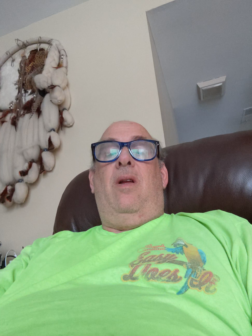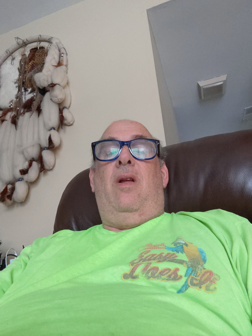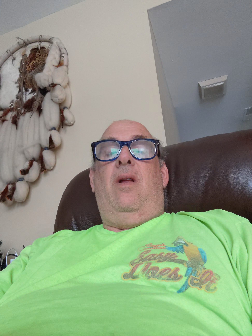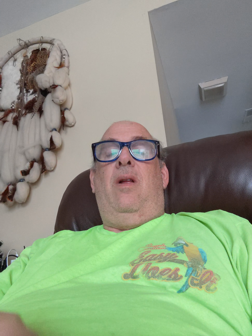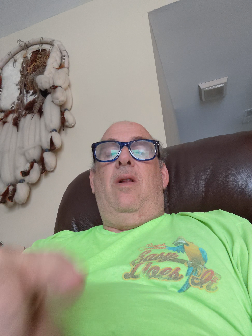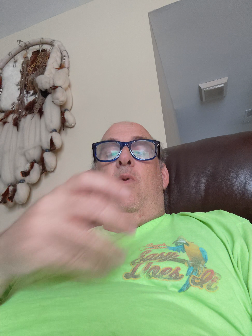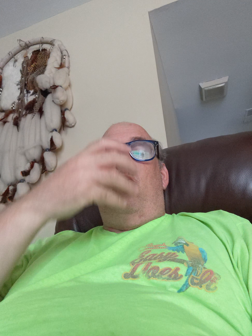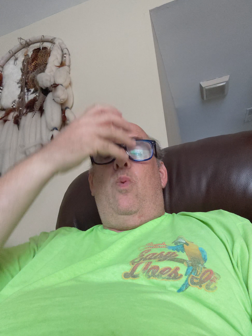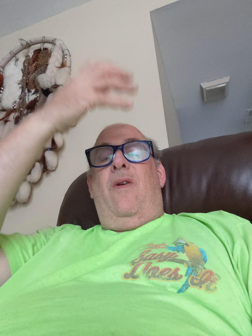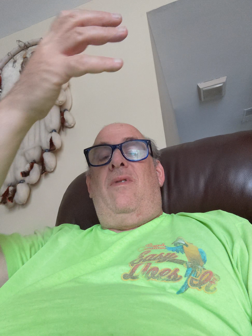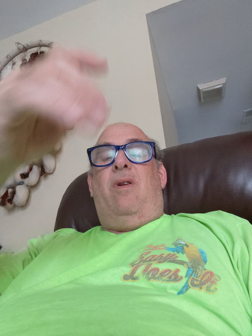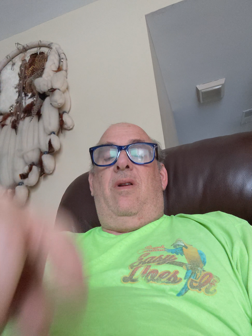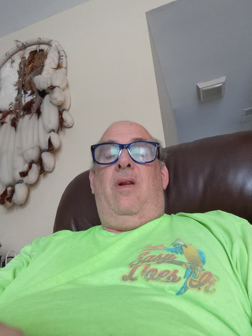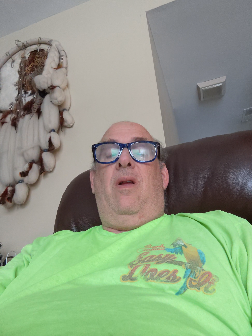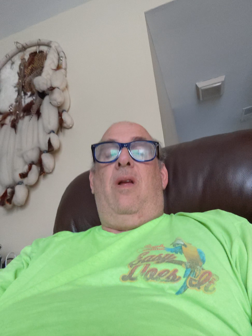giraffe